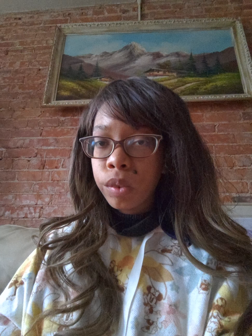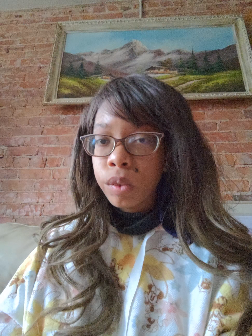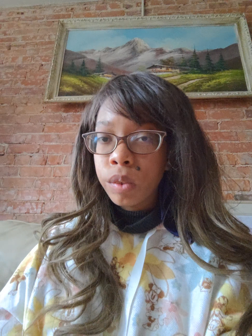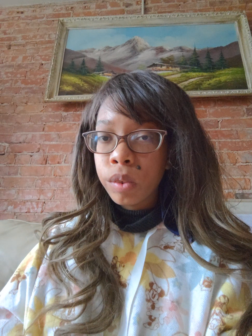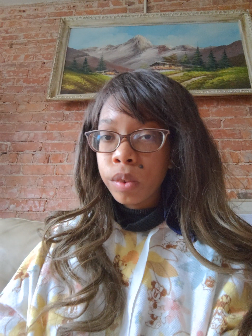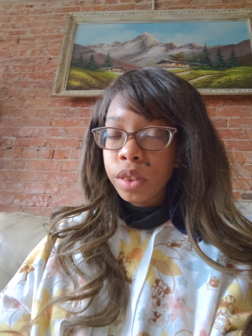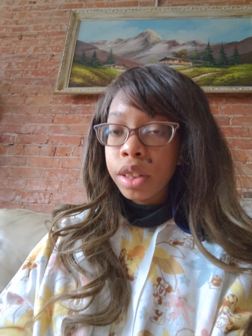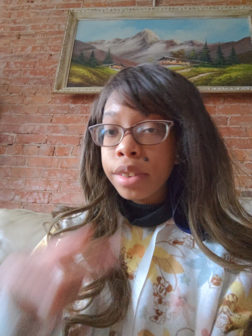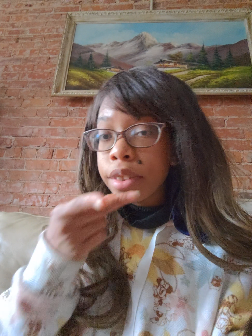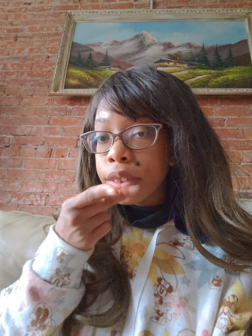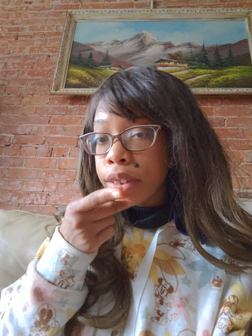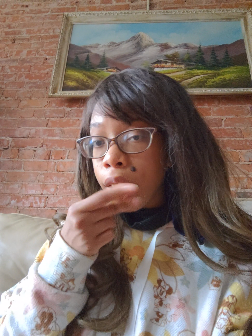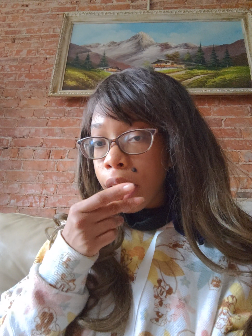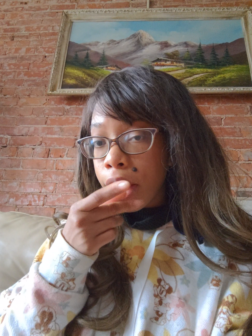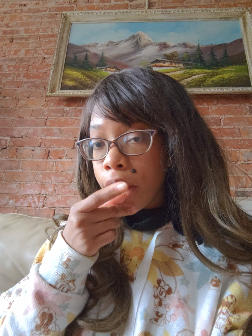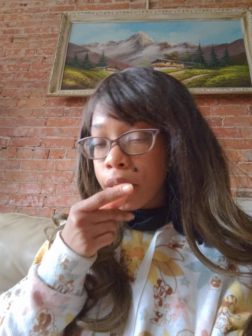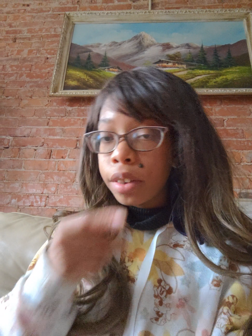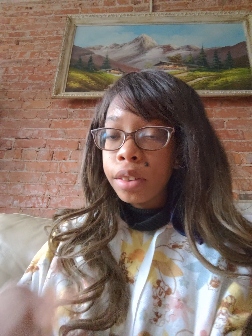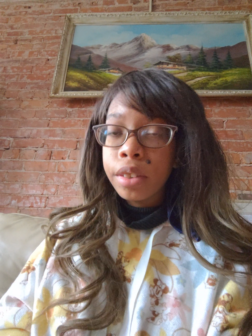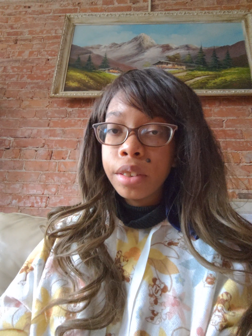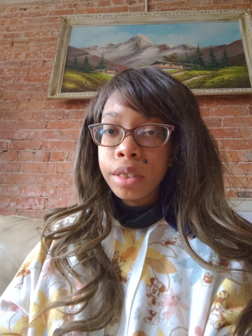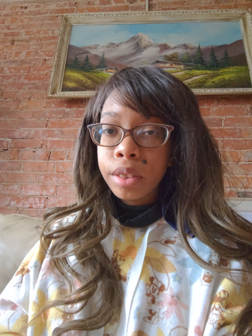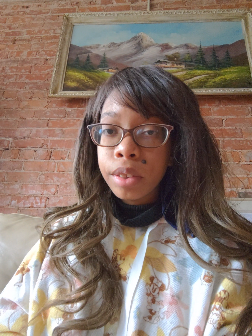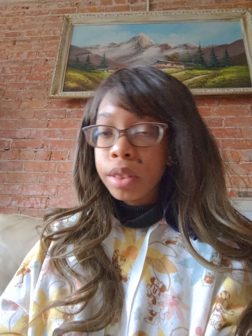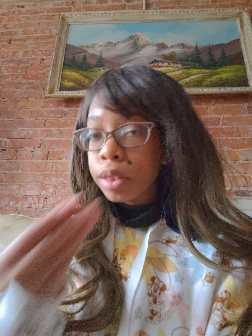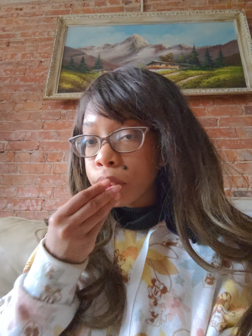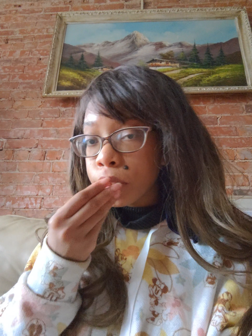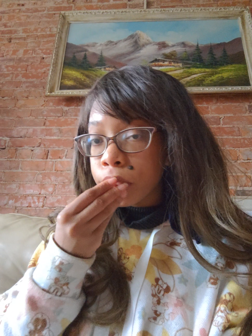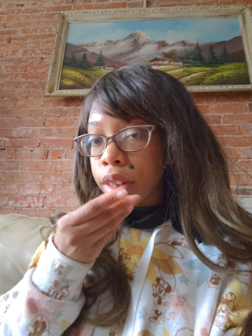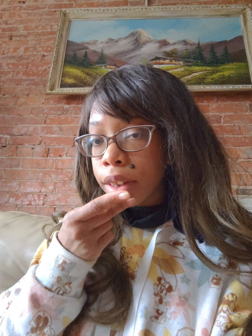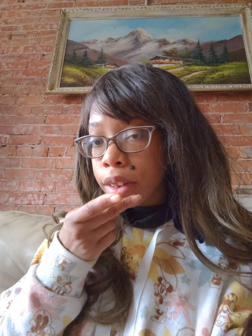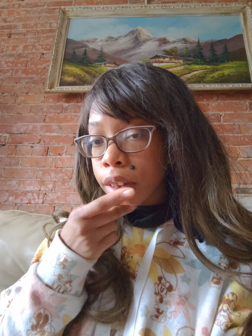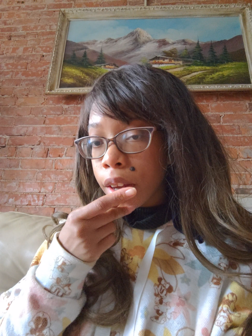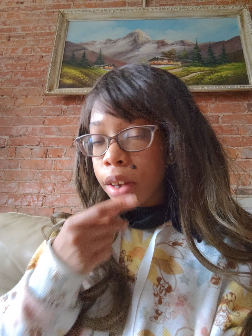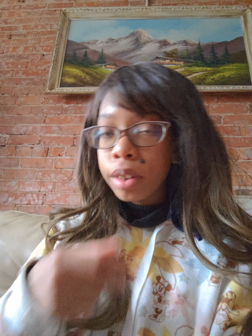snack